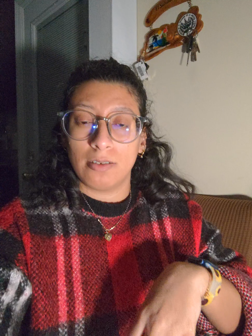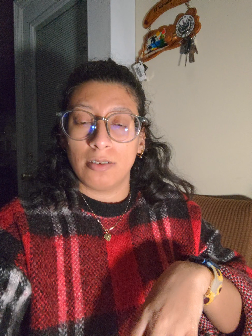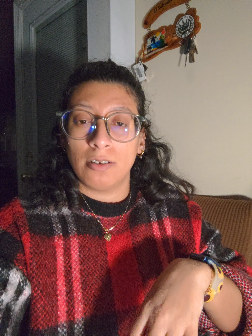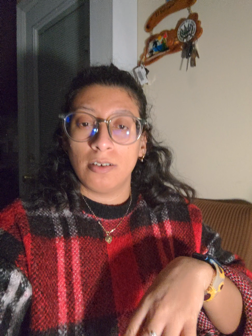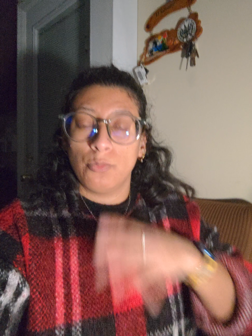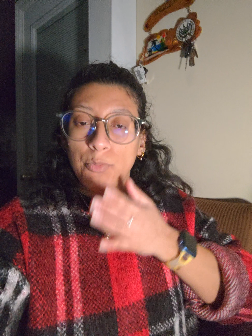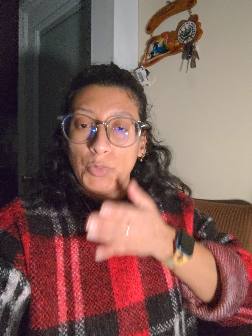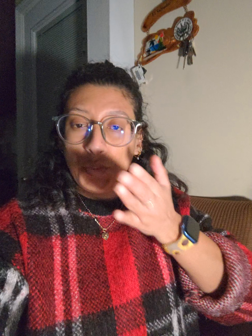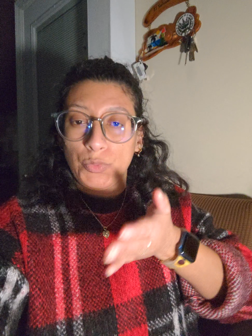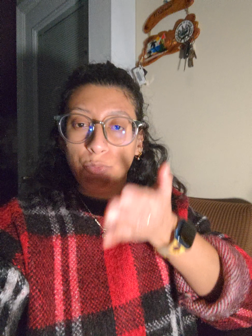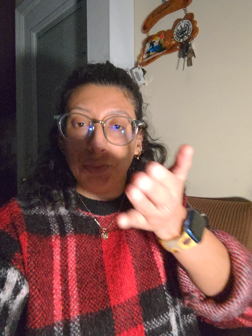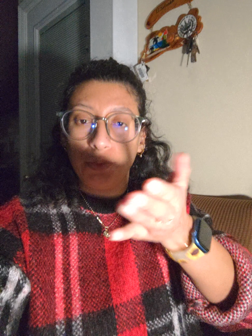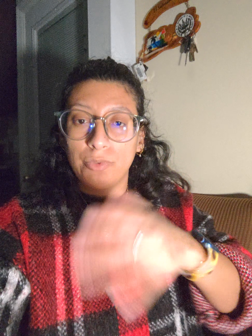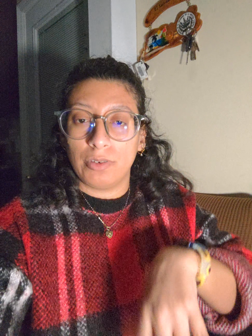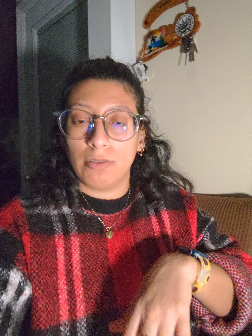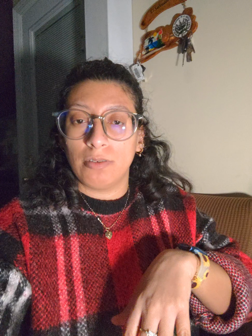boat